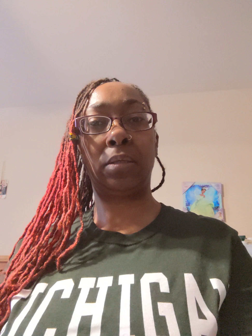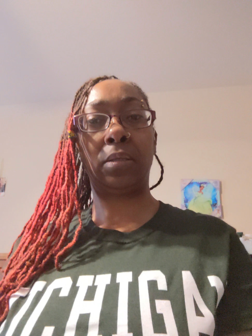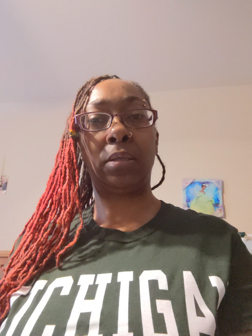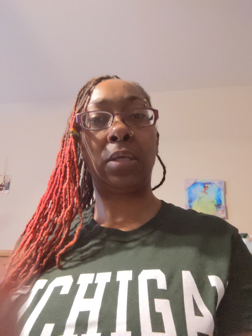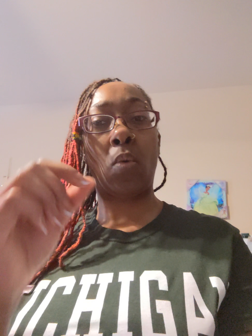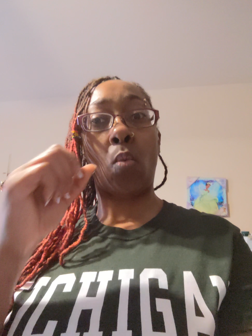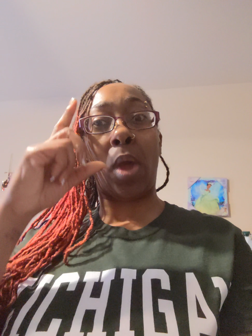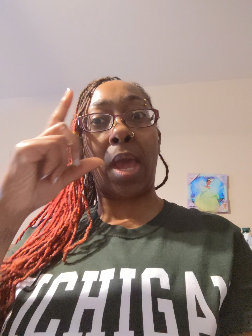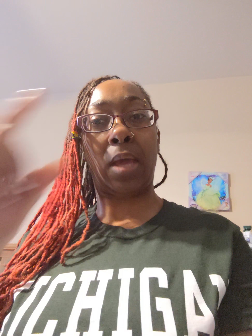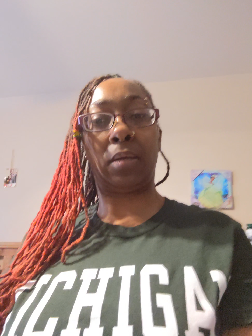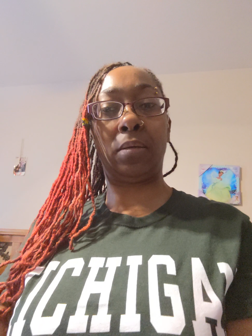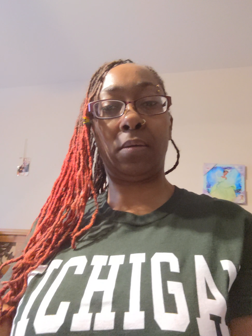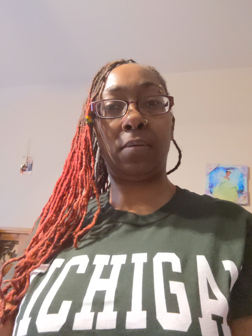wake